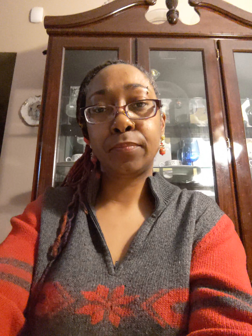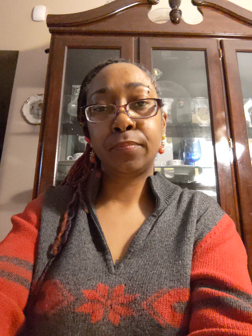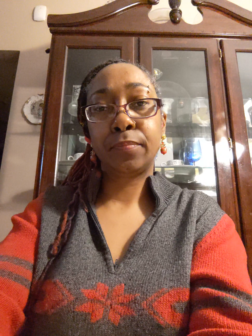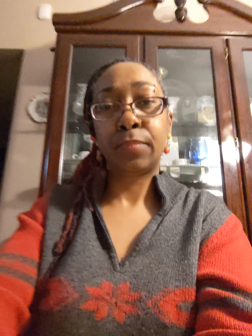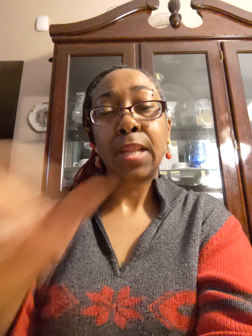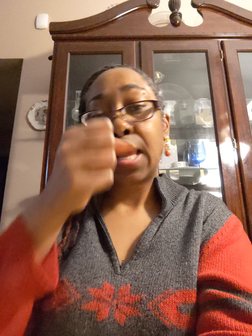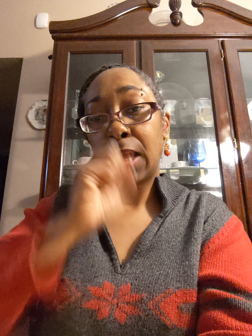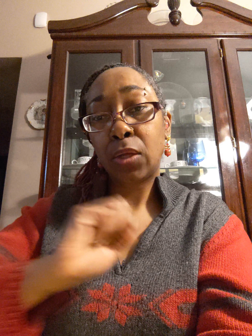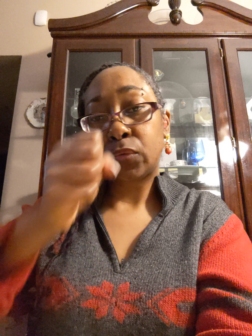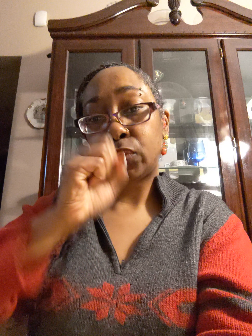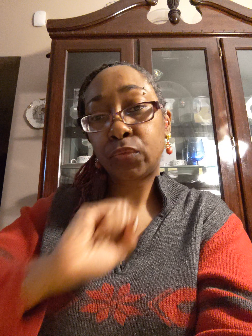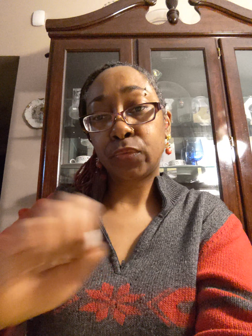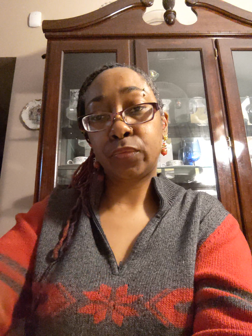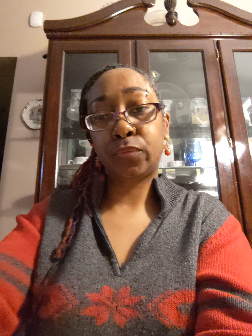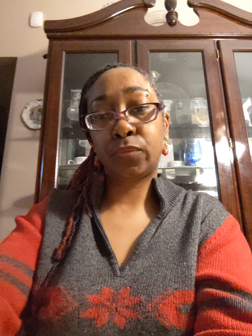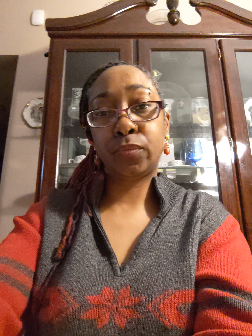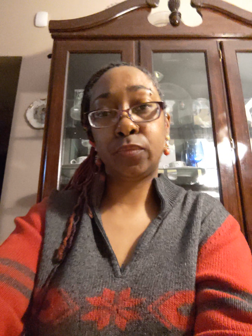ice cream